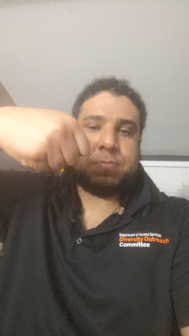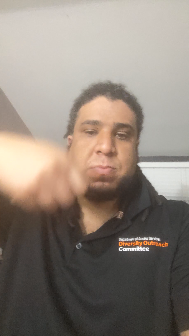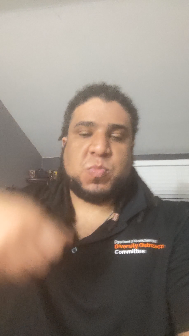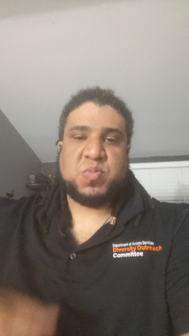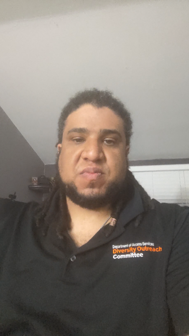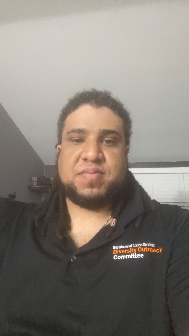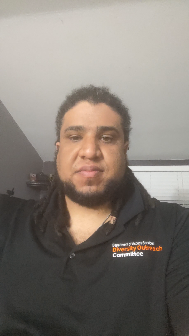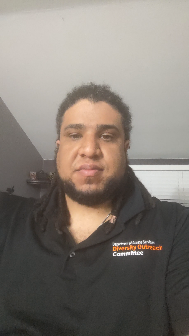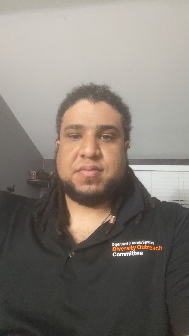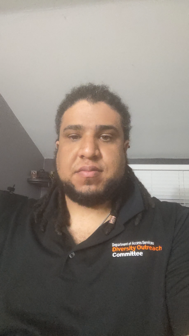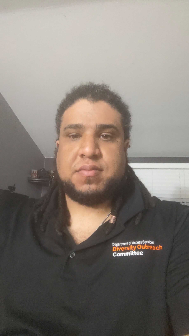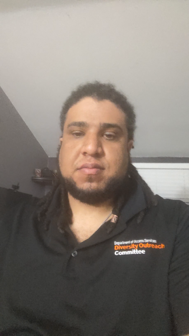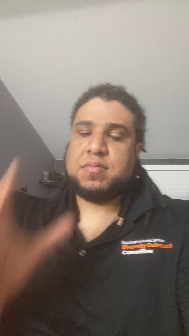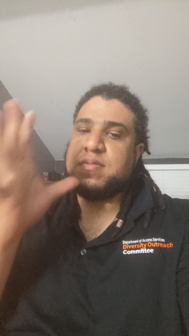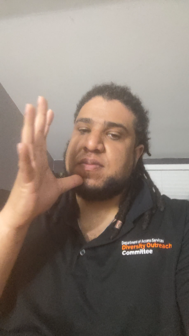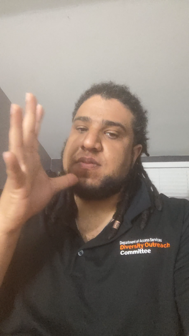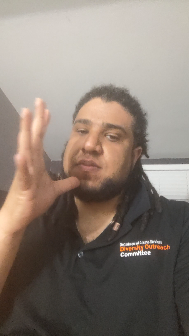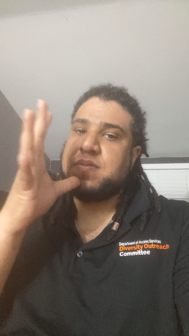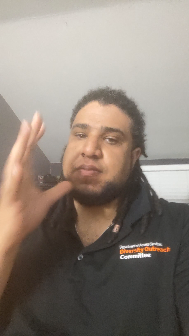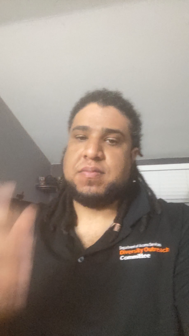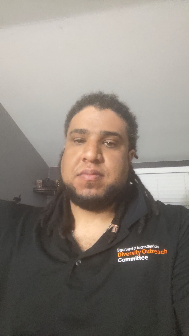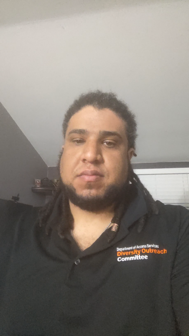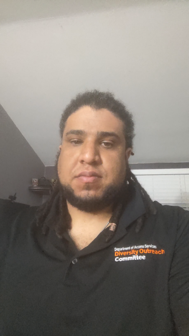mommy